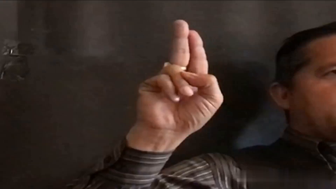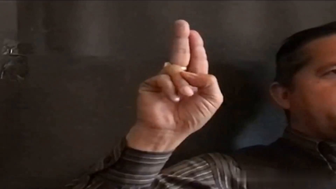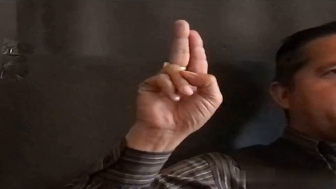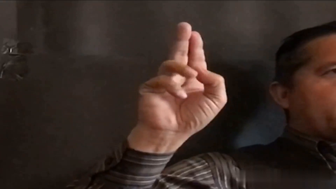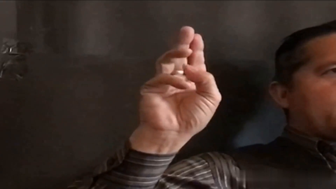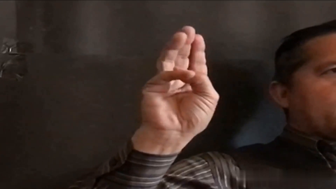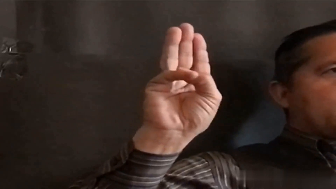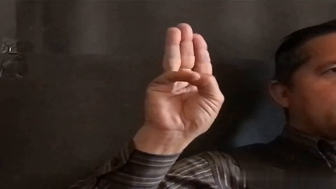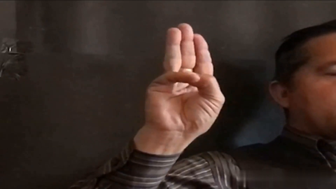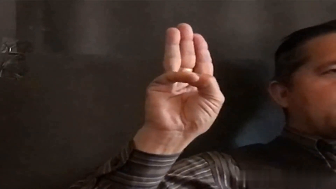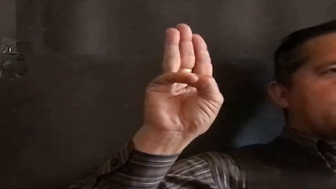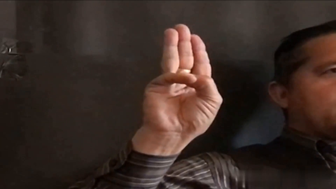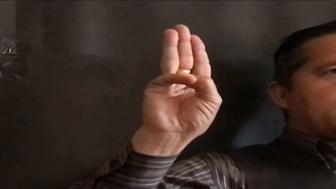म